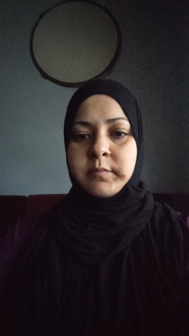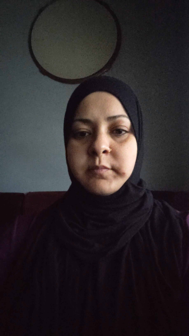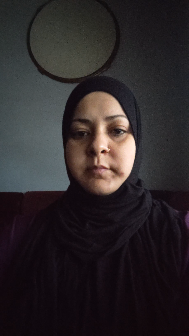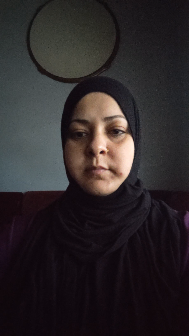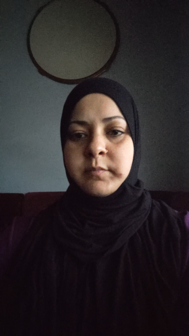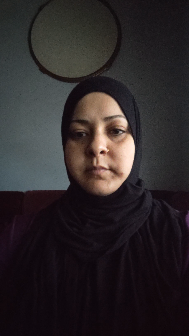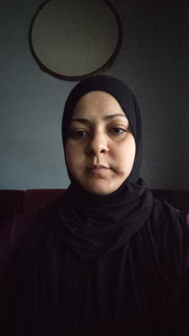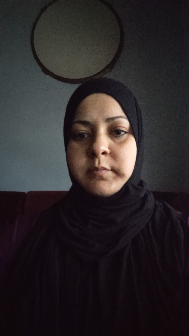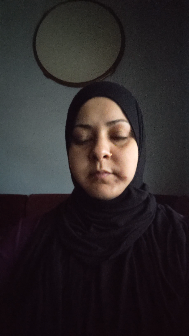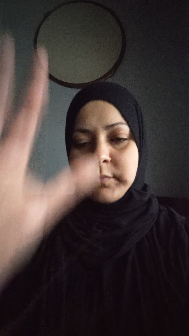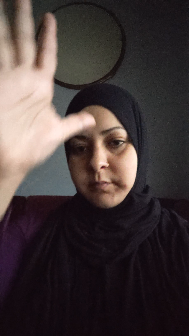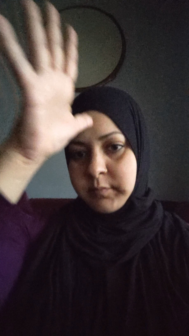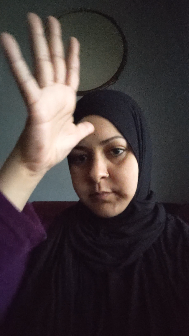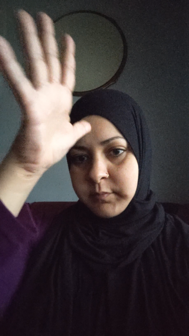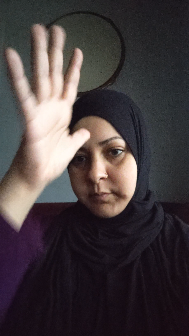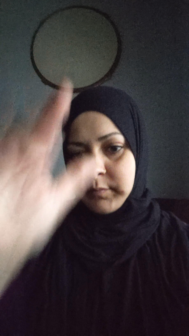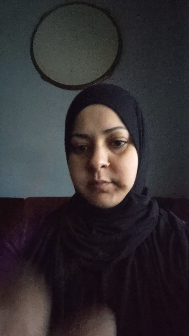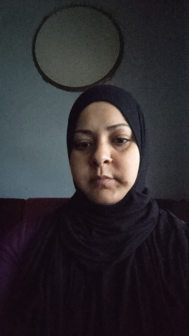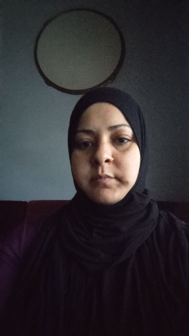daddy